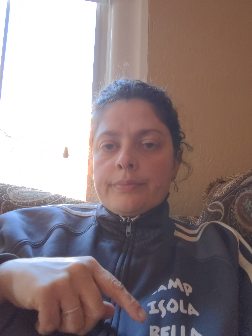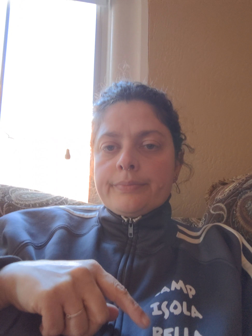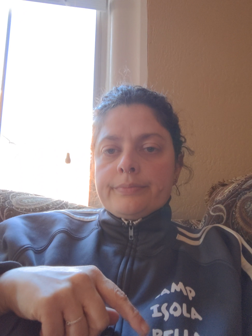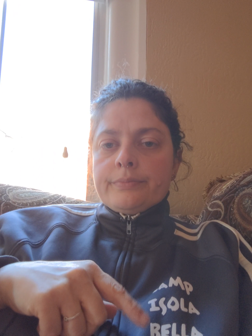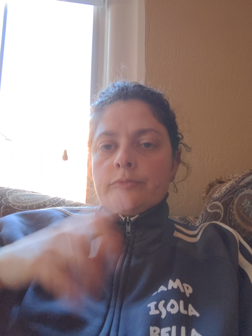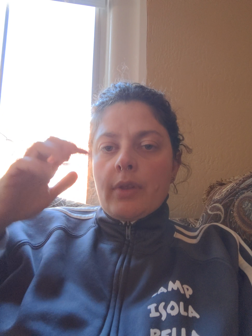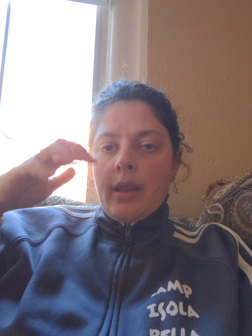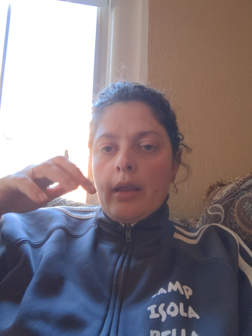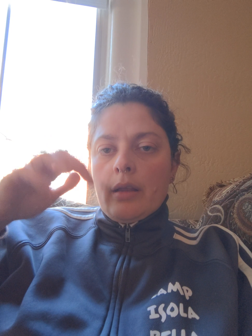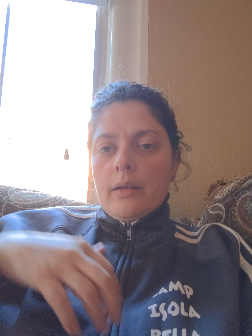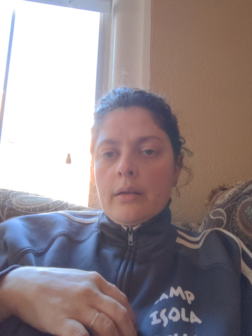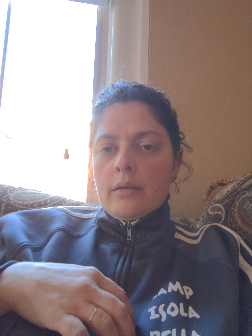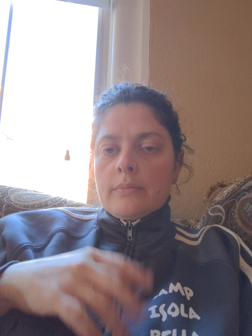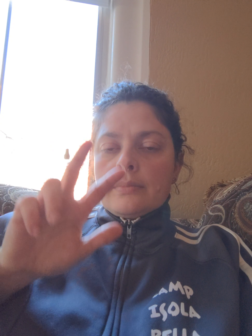rain